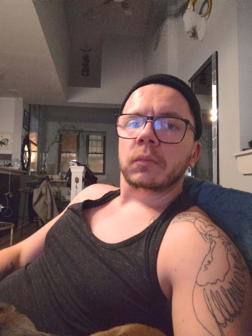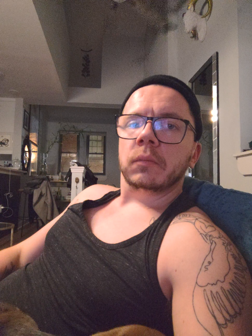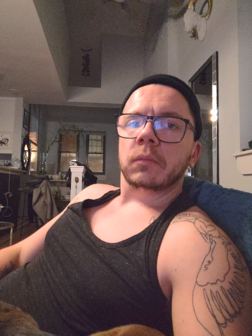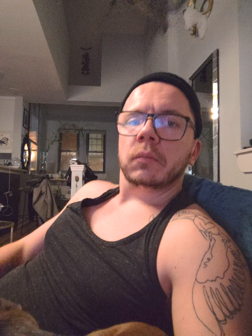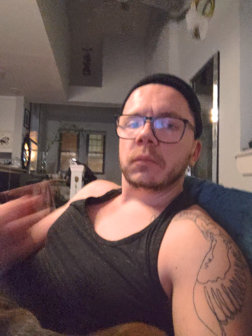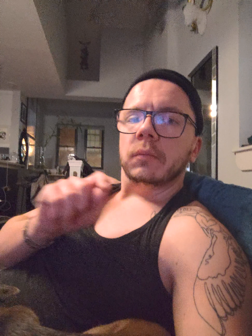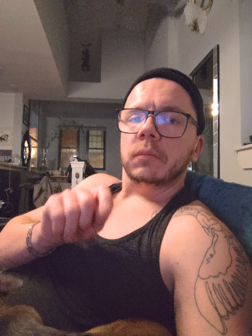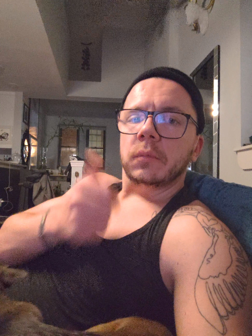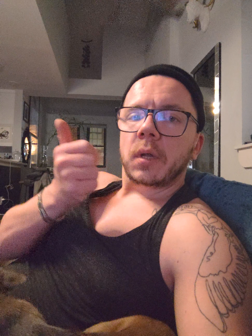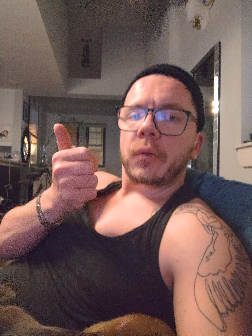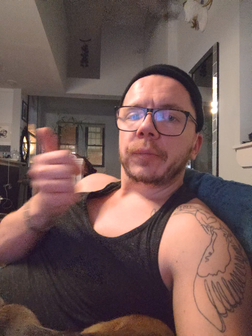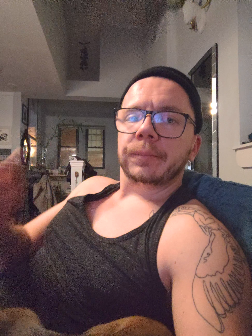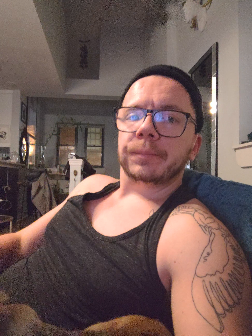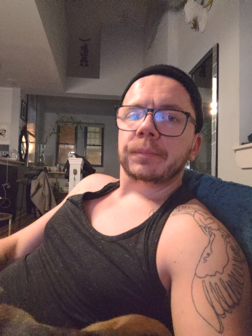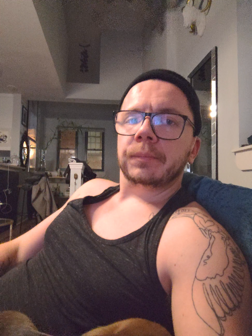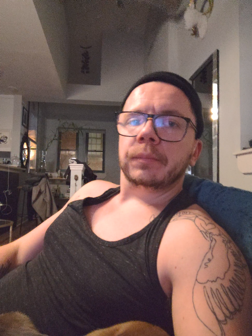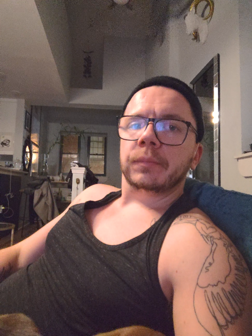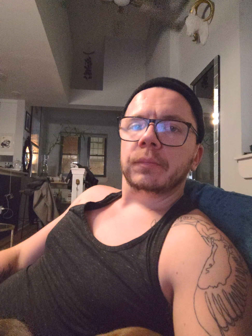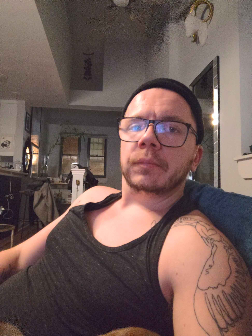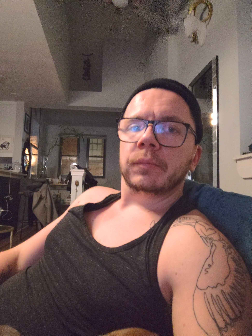another